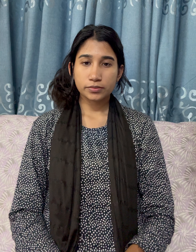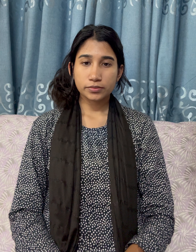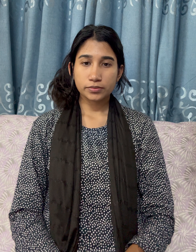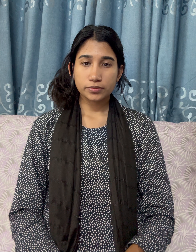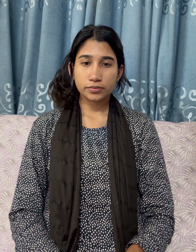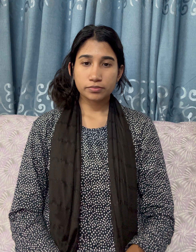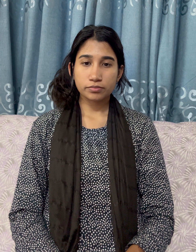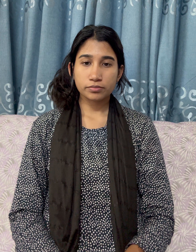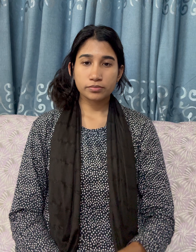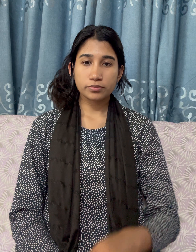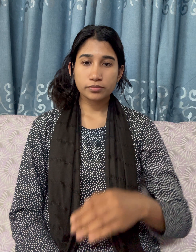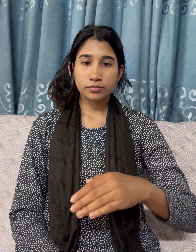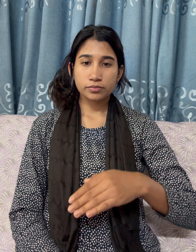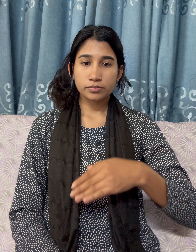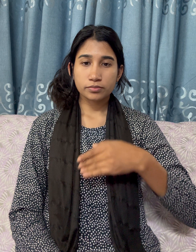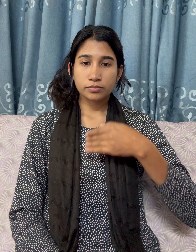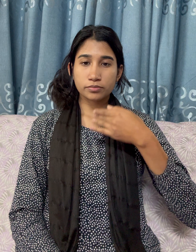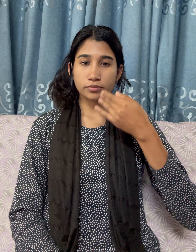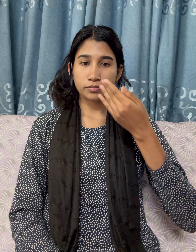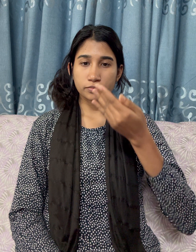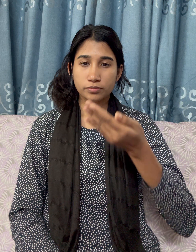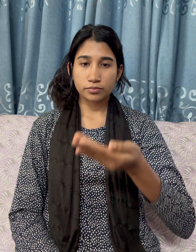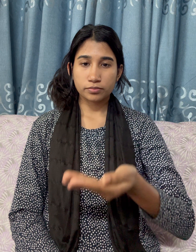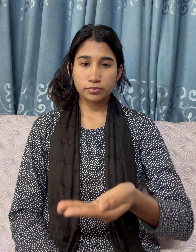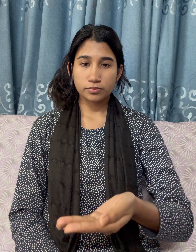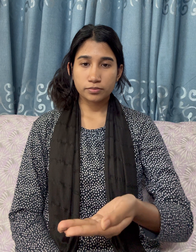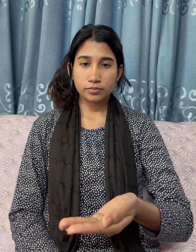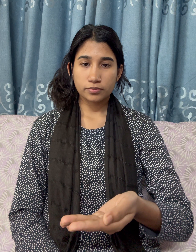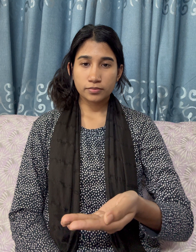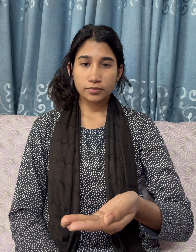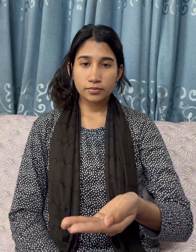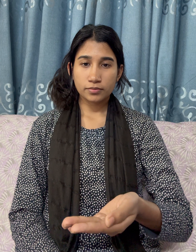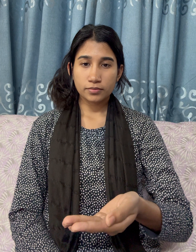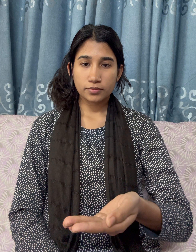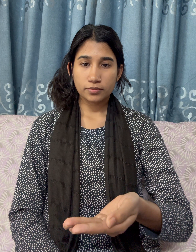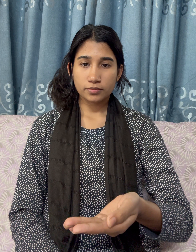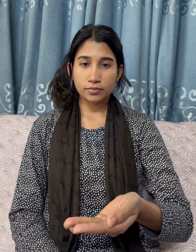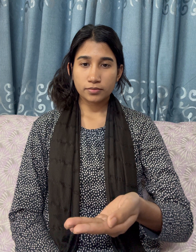পরে